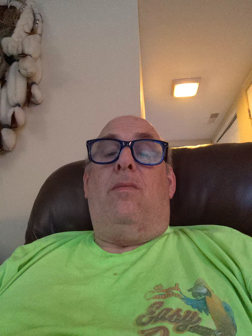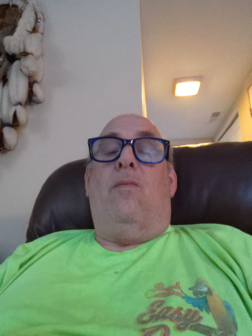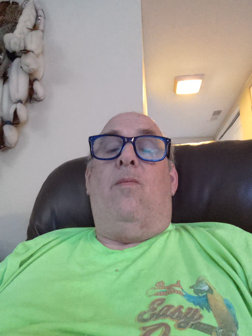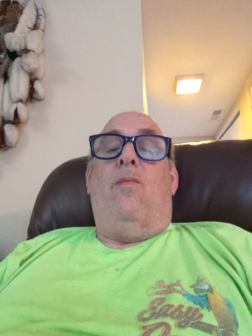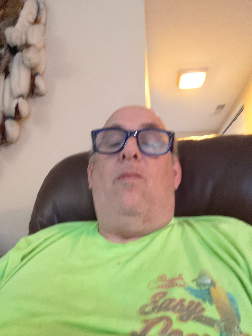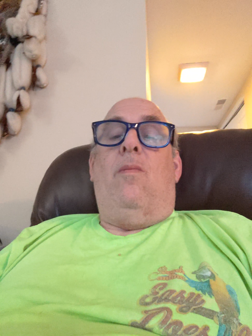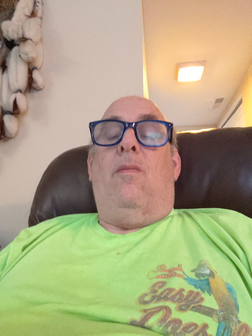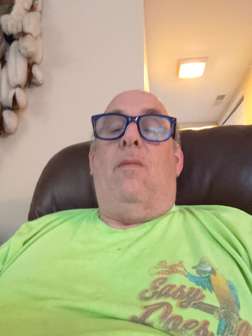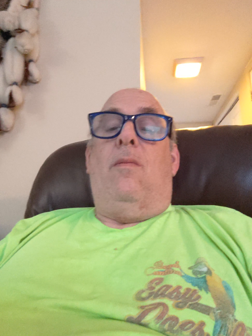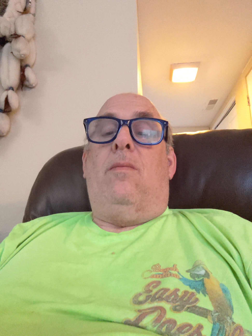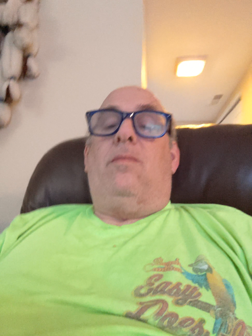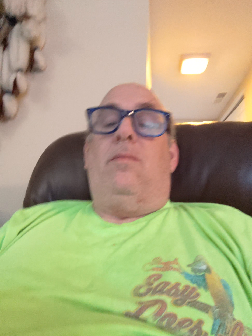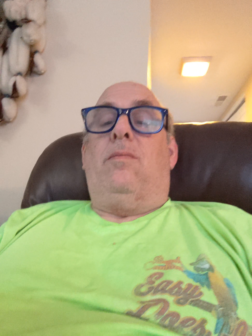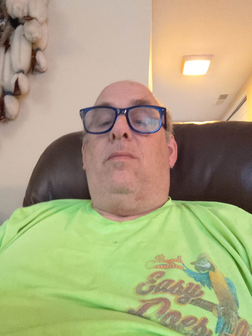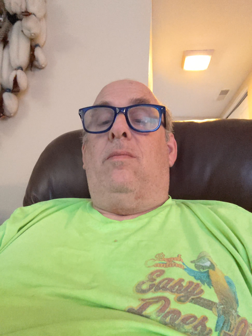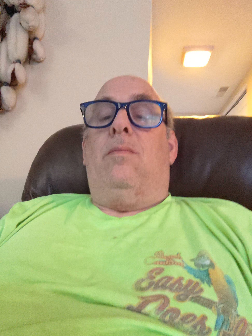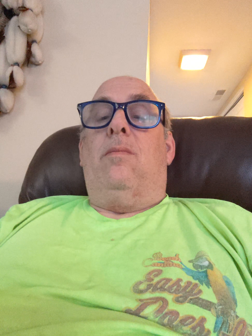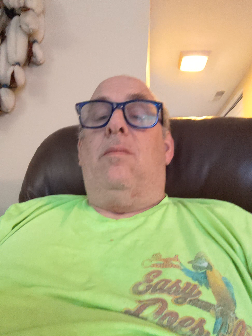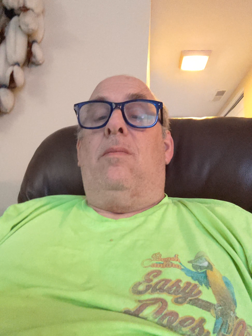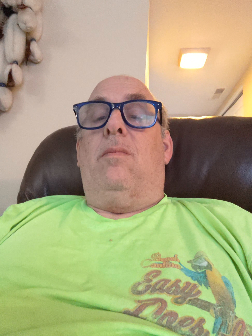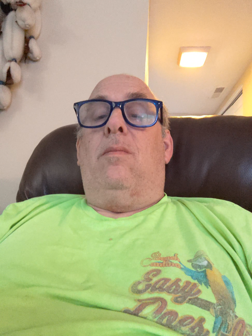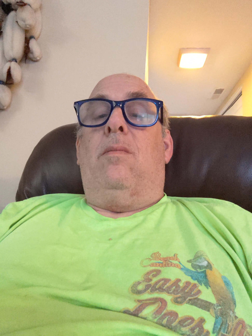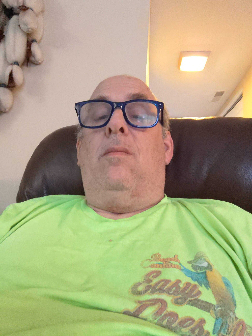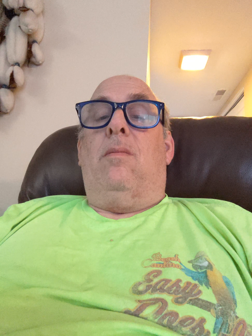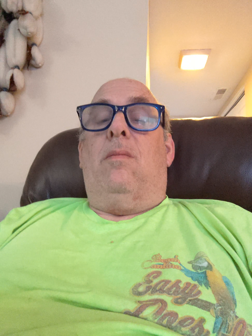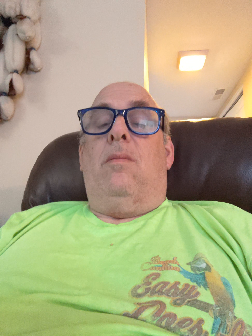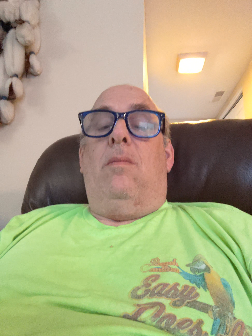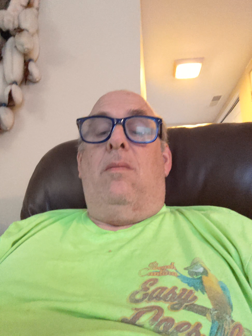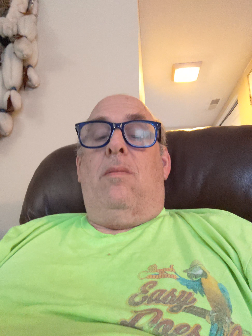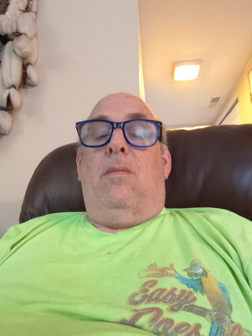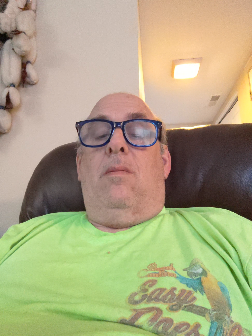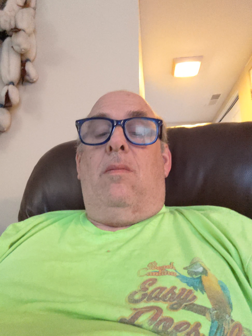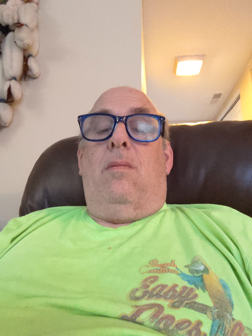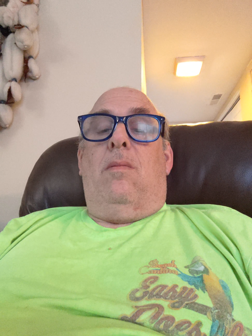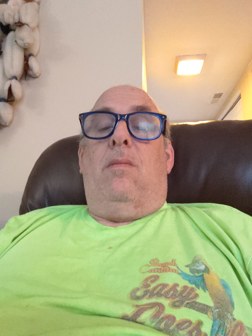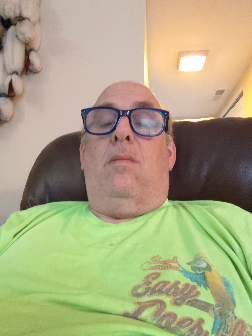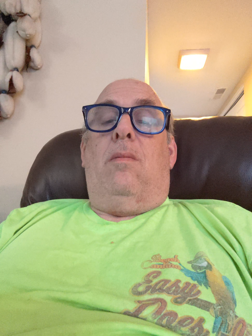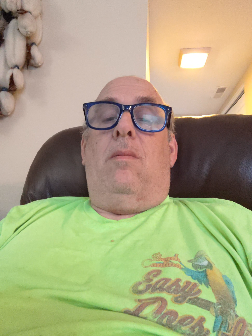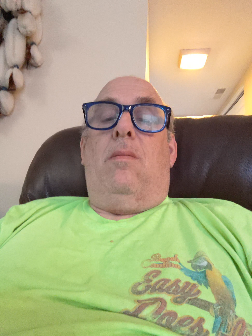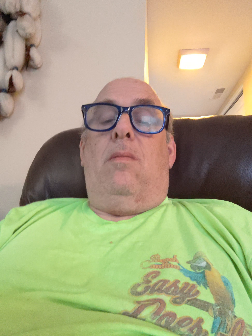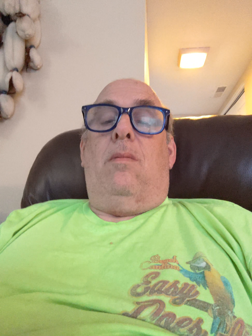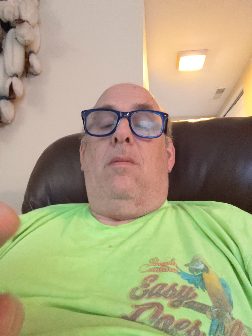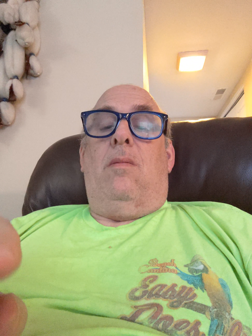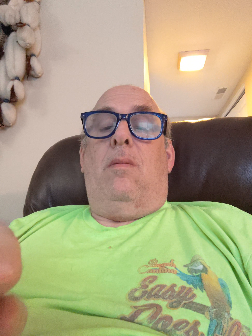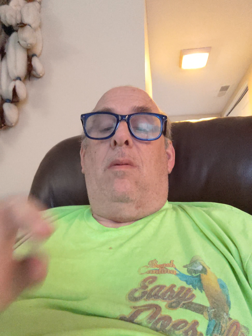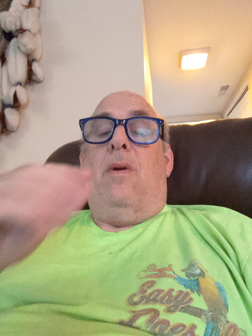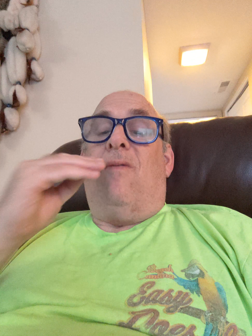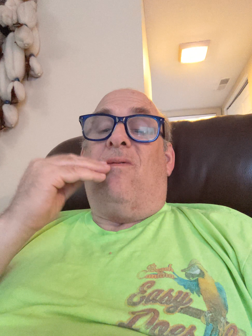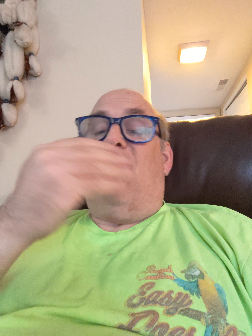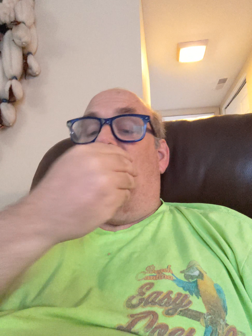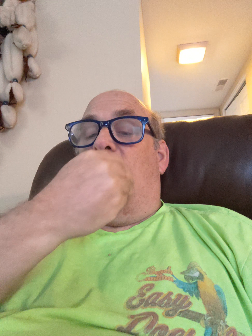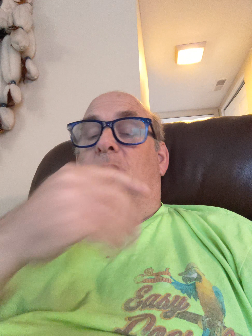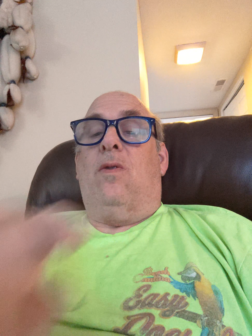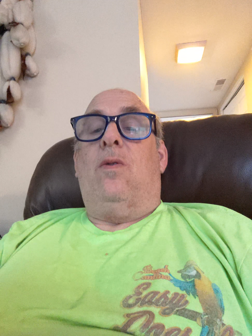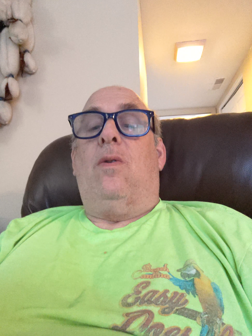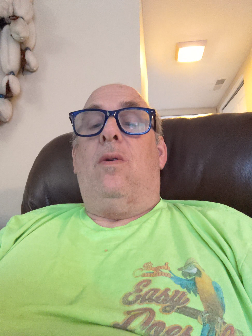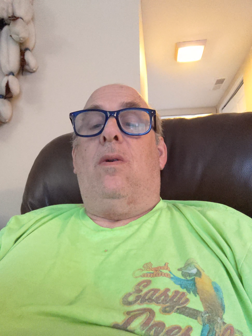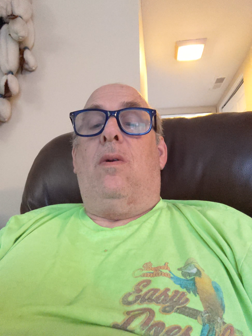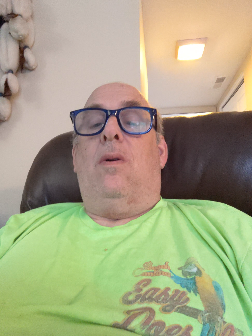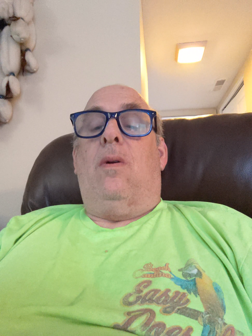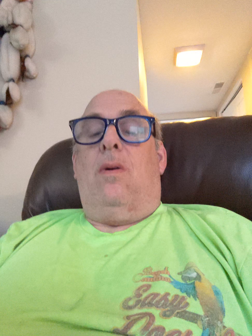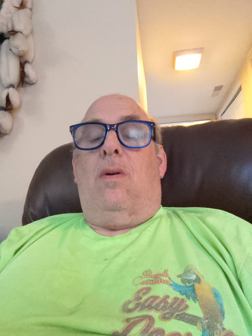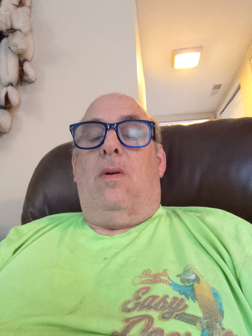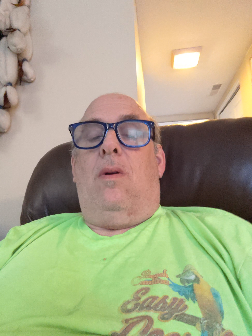flower